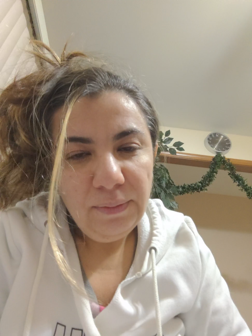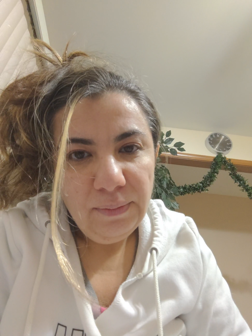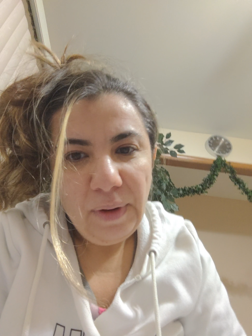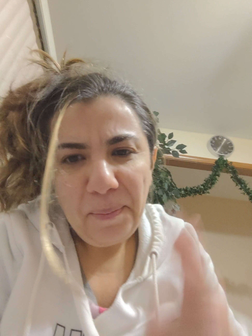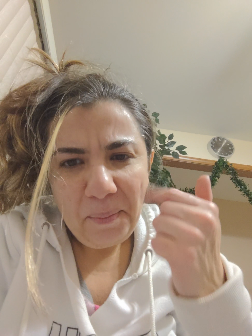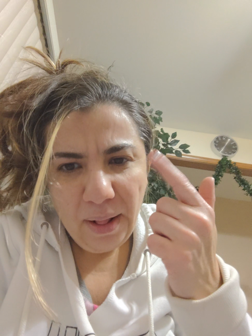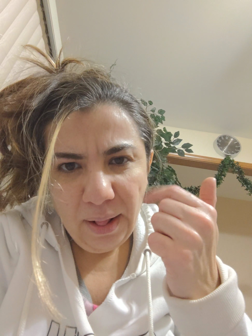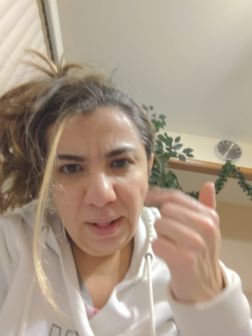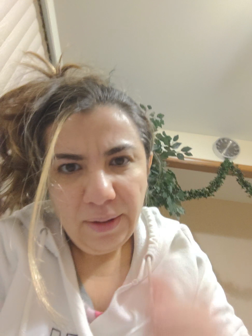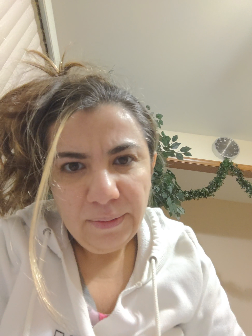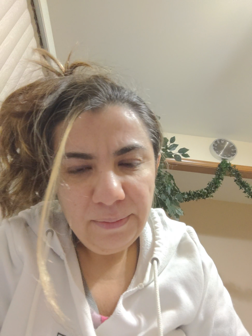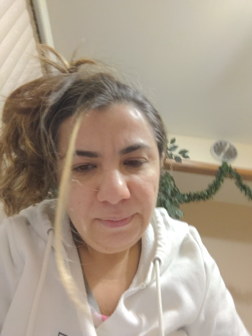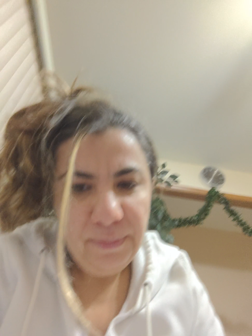cry